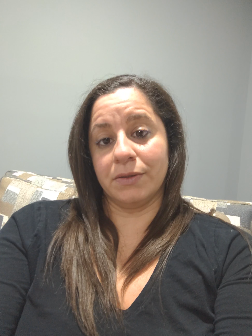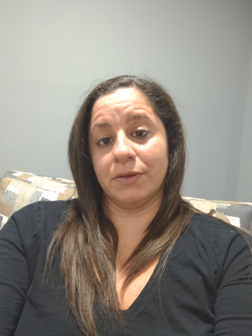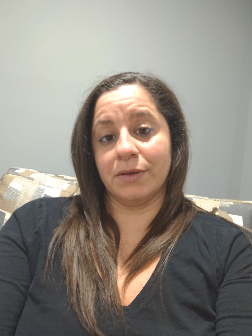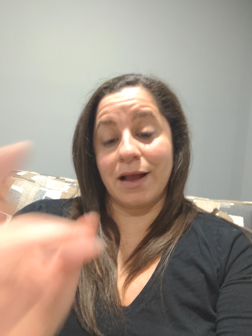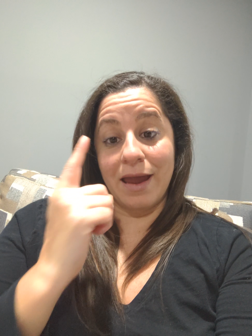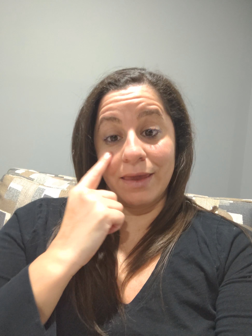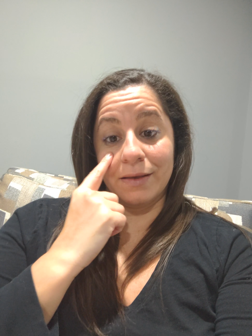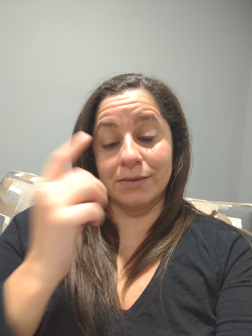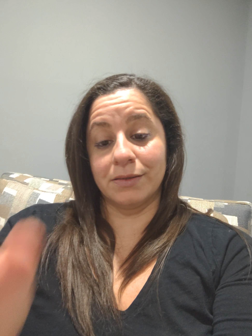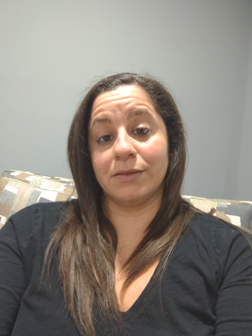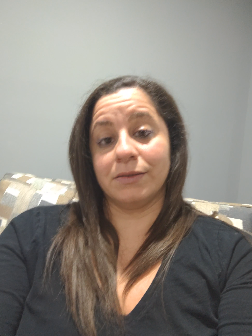eye